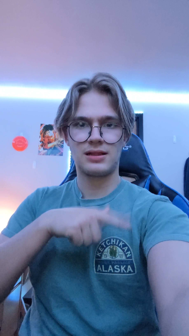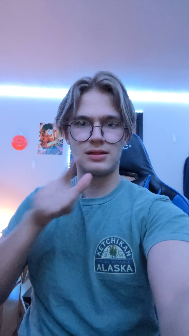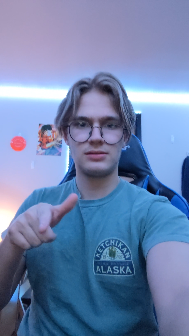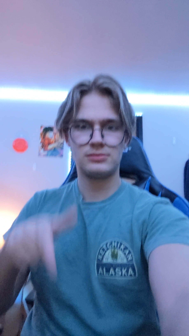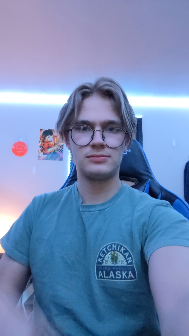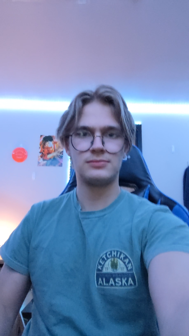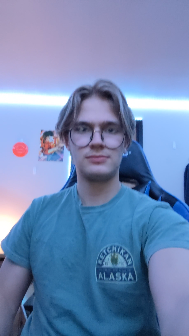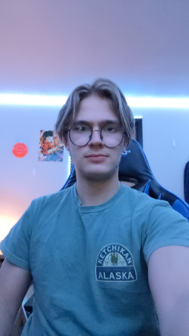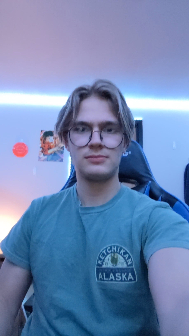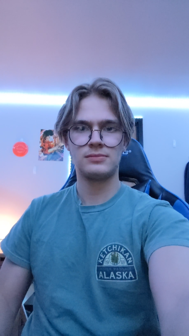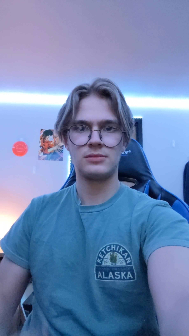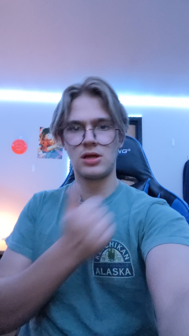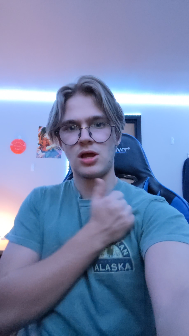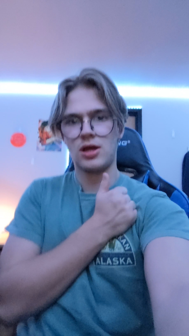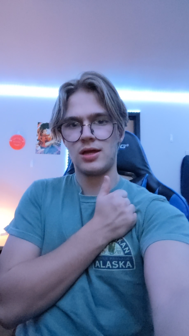hug